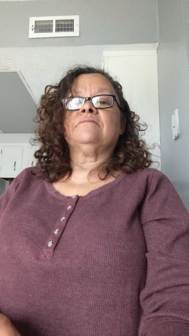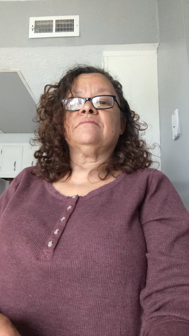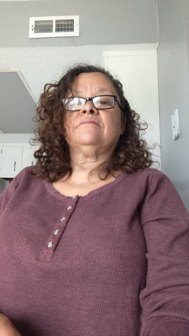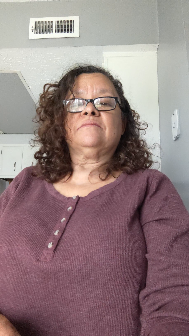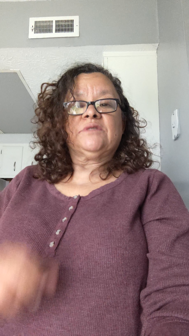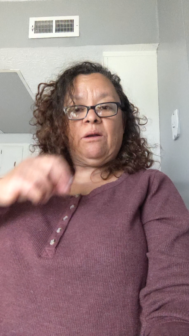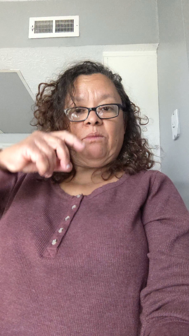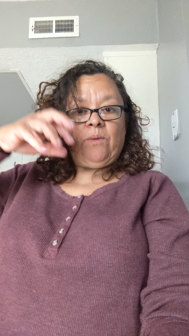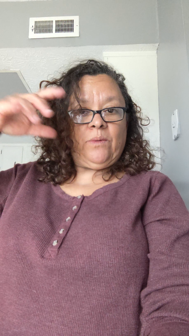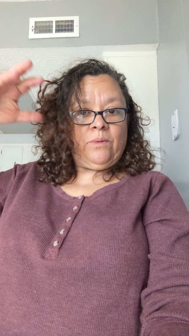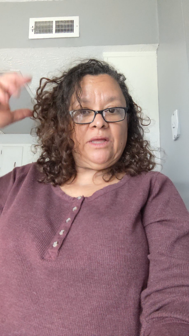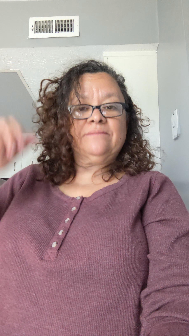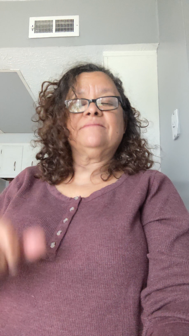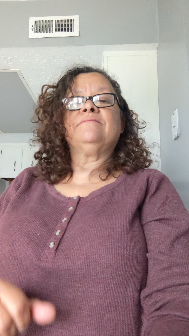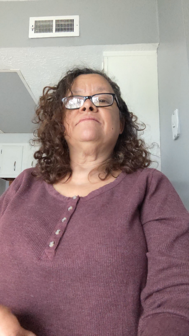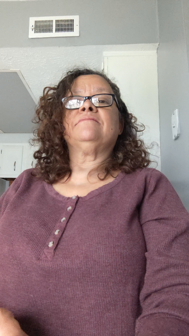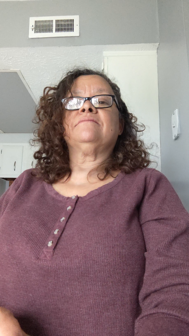bubbles